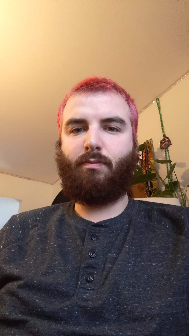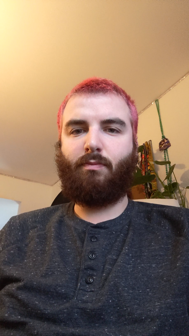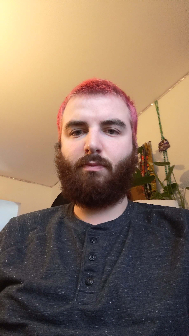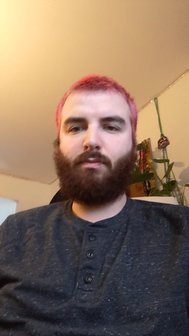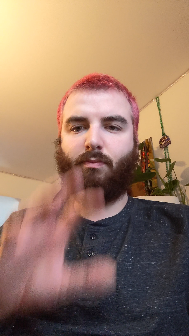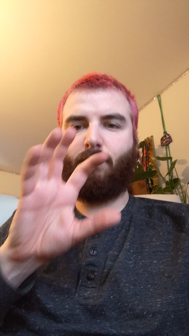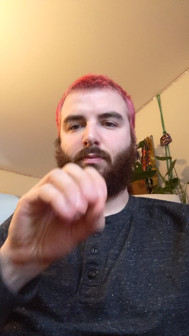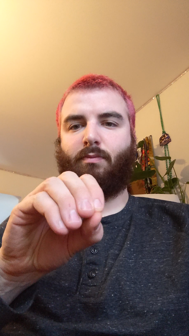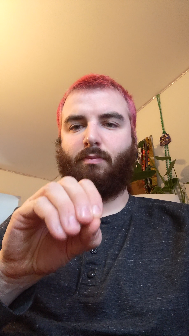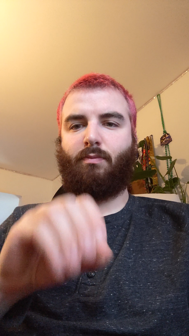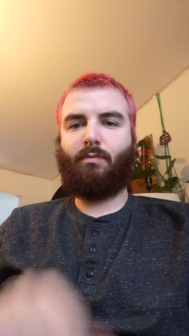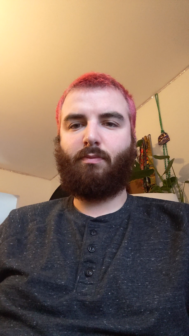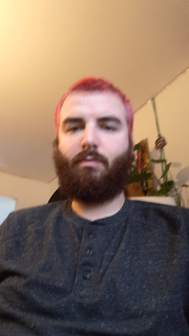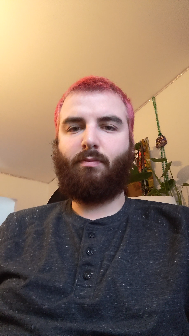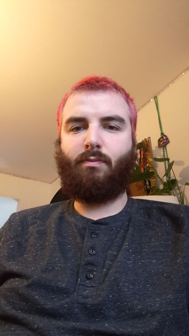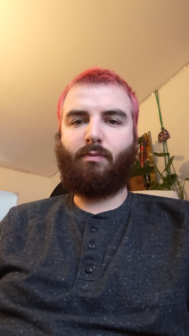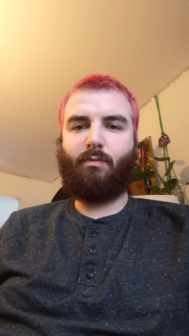bite